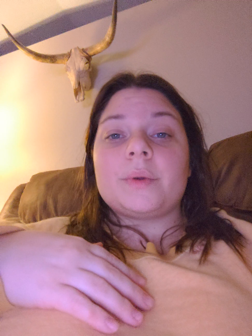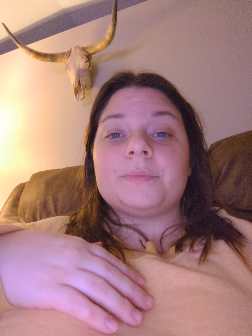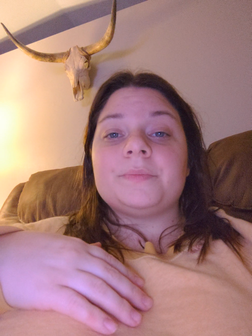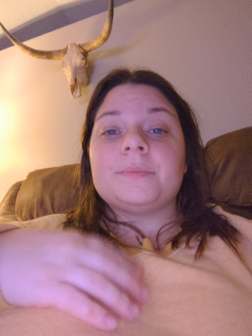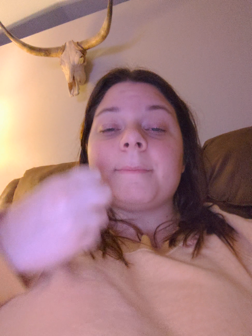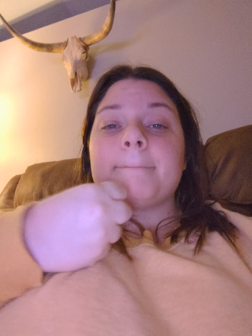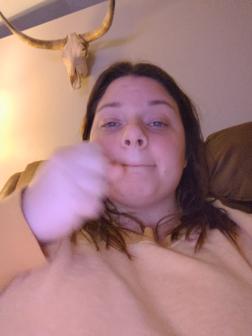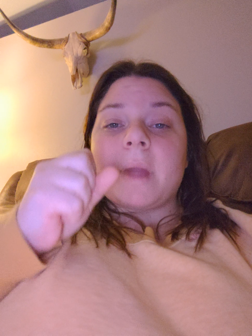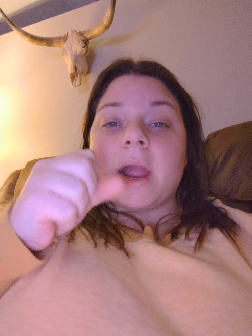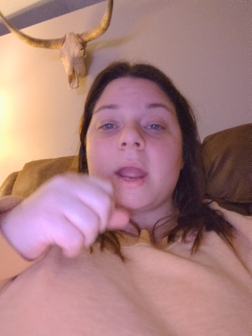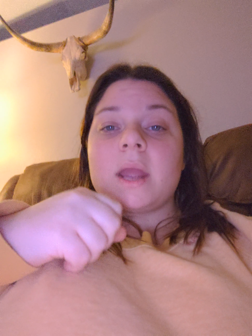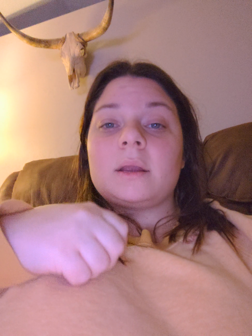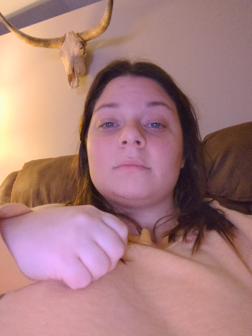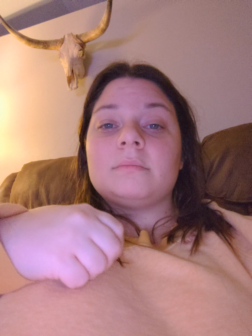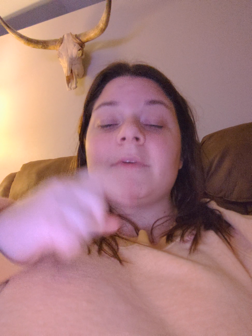make